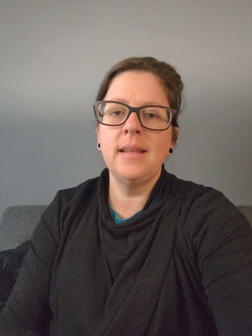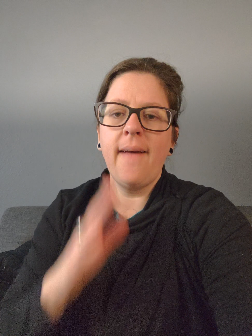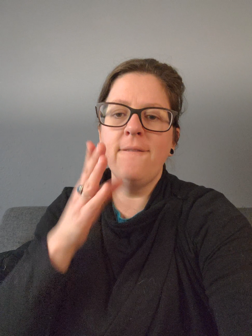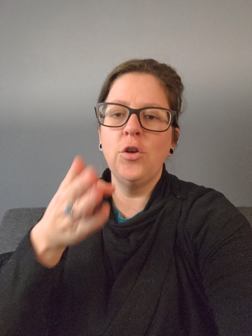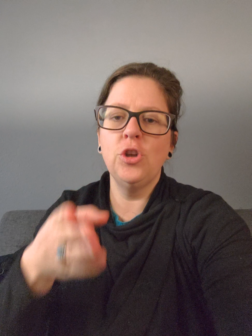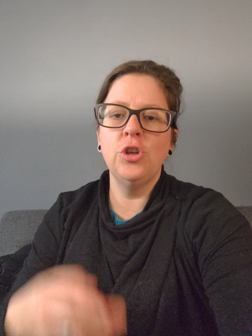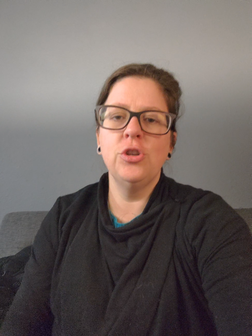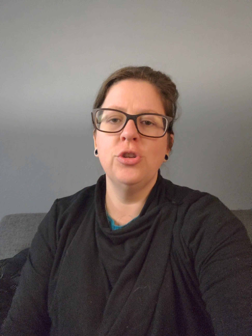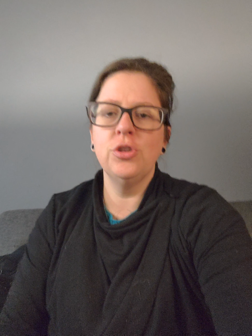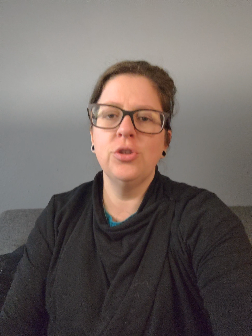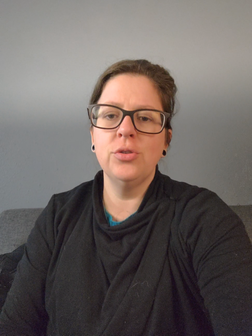after